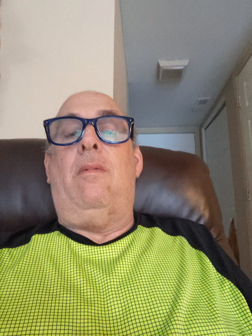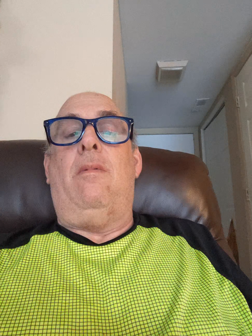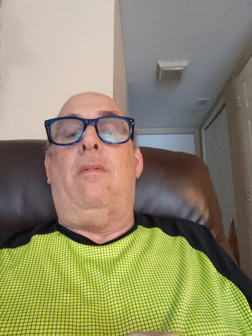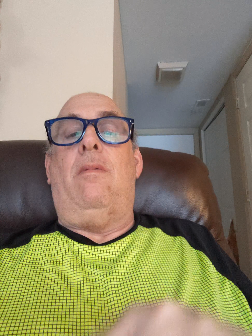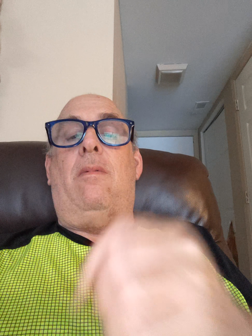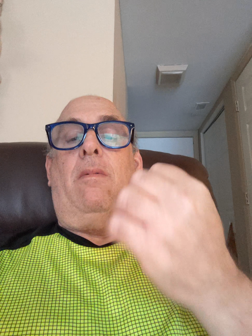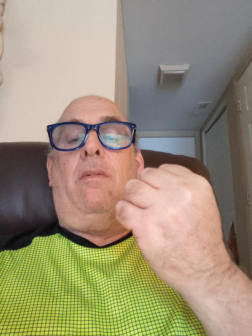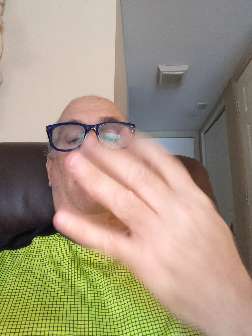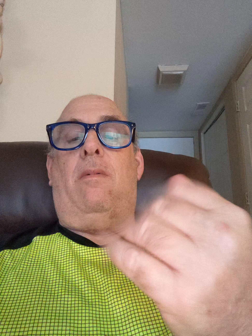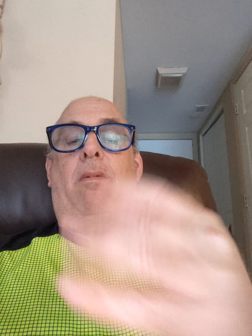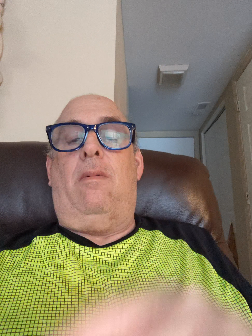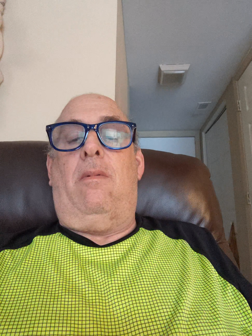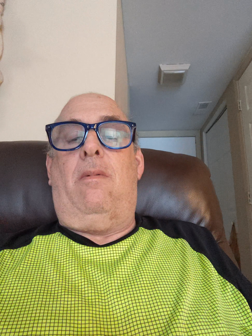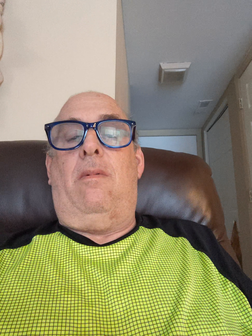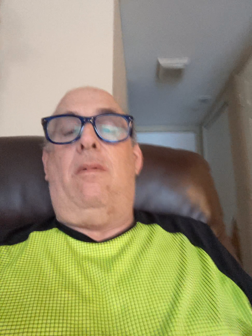many